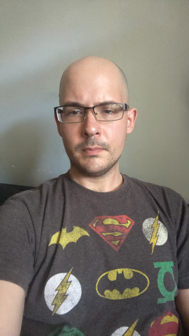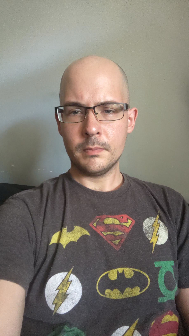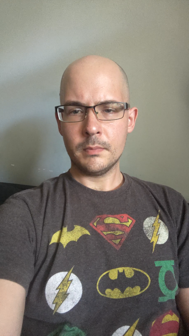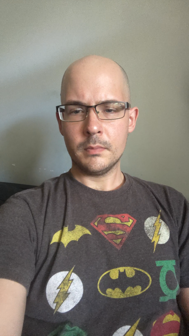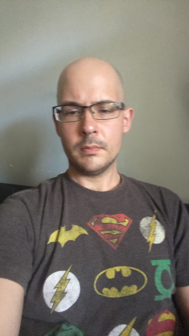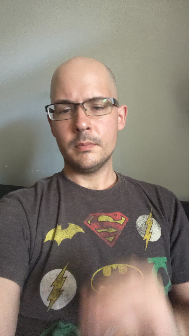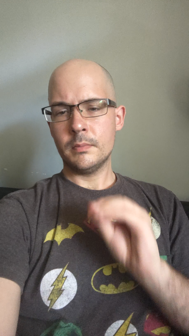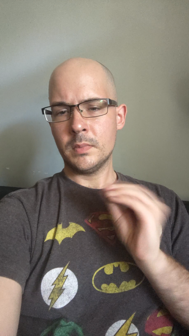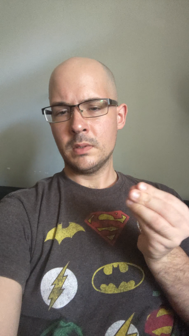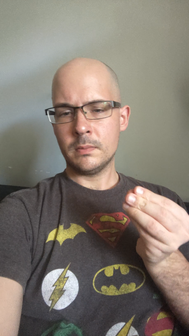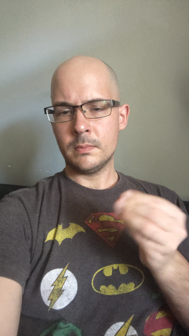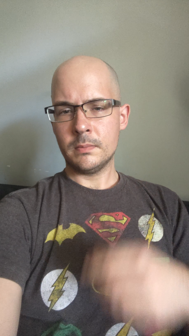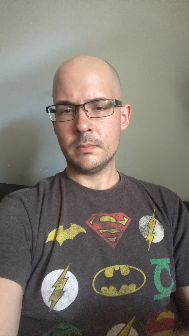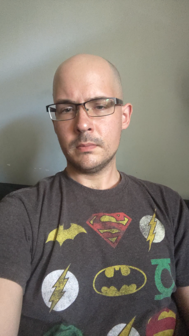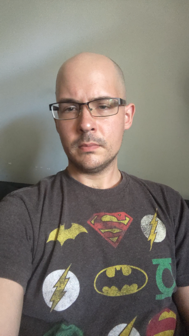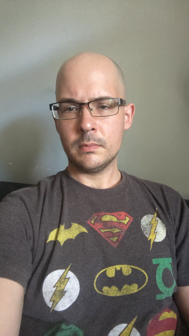none